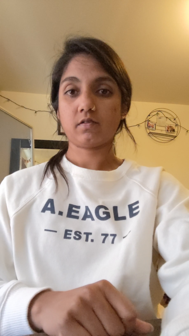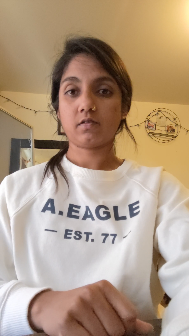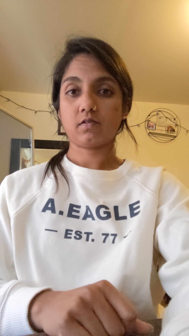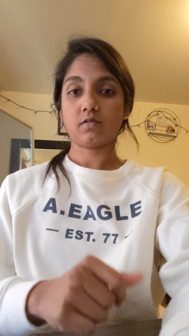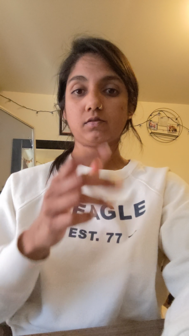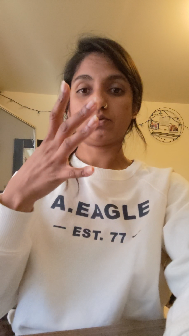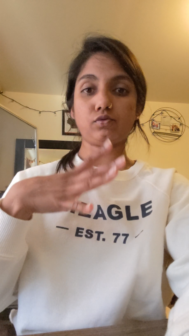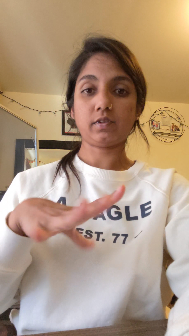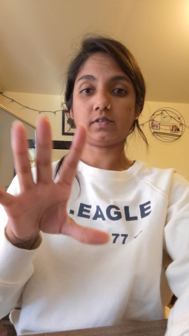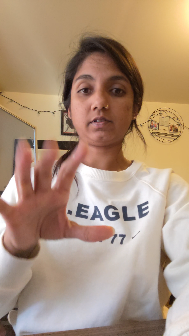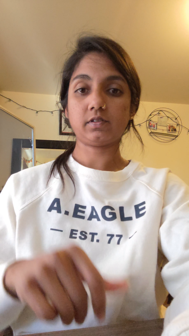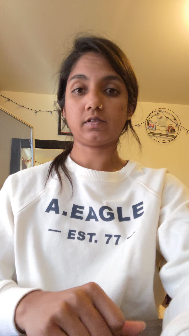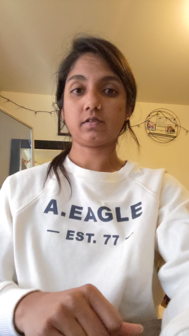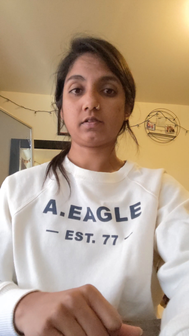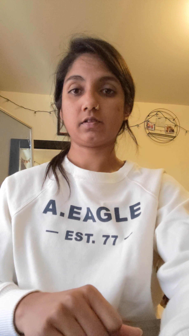dress